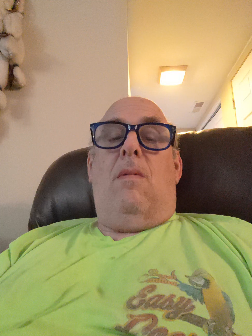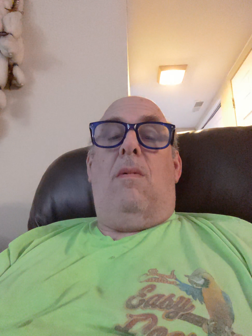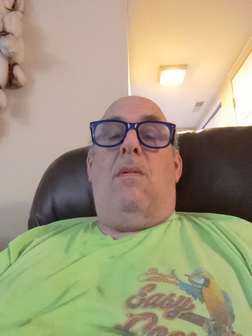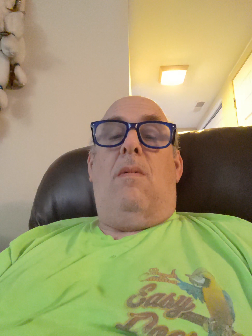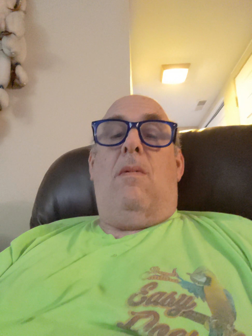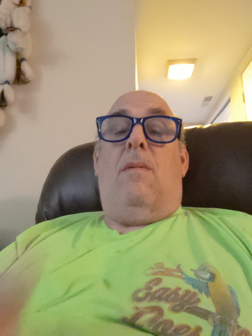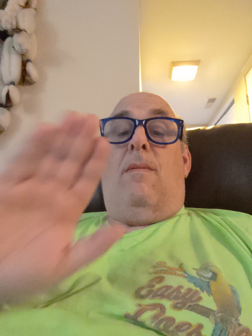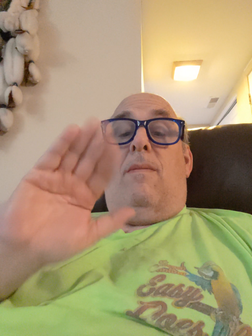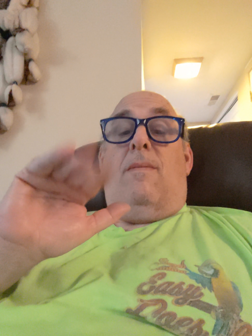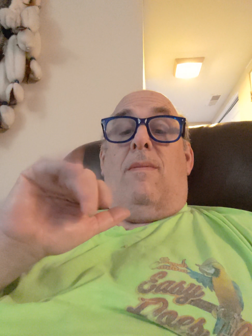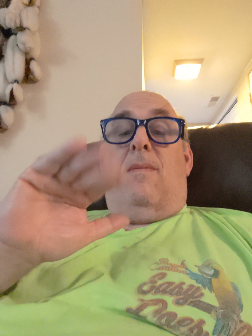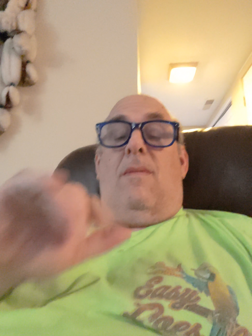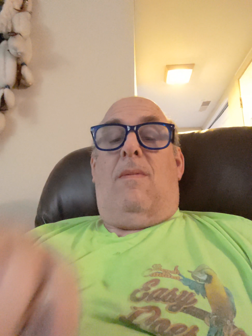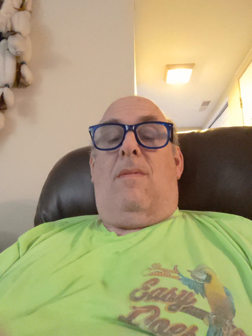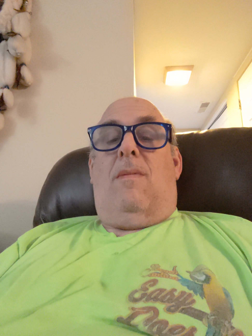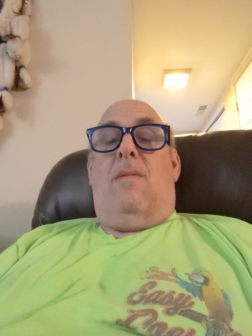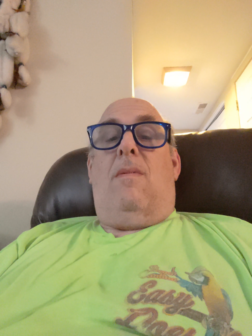bye